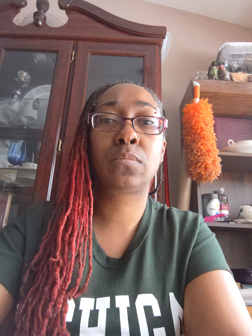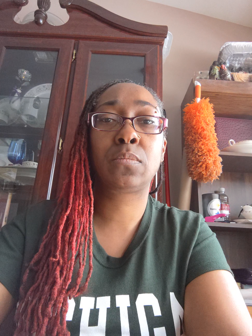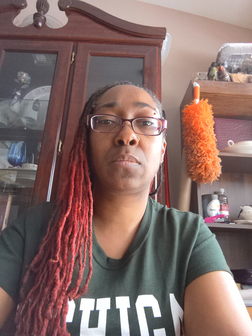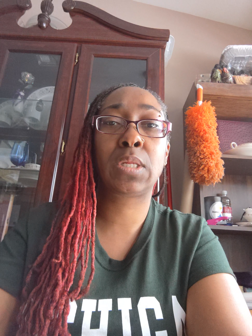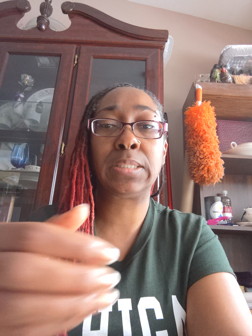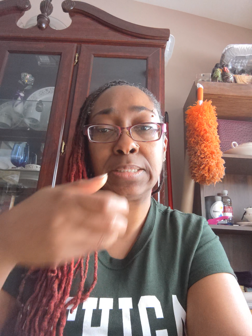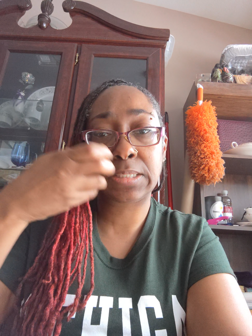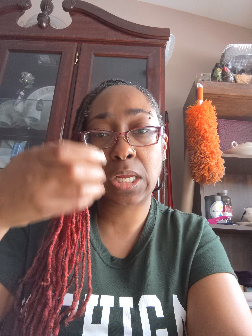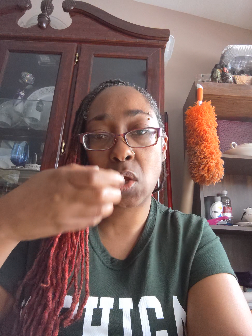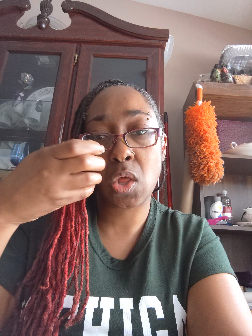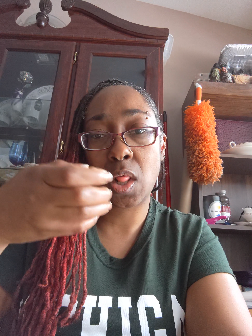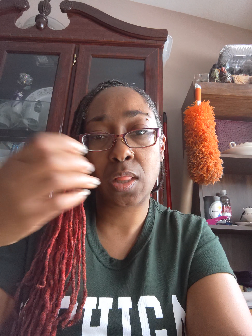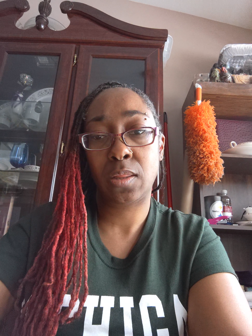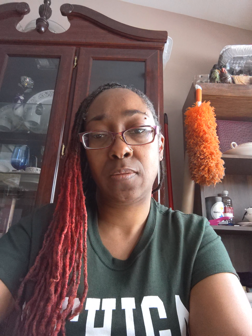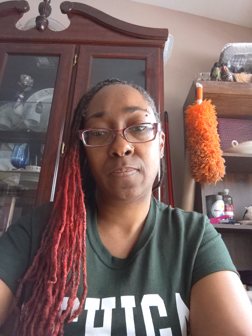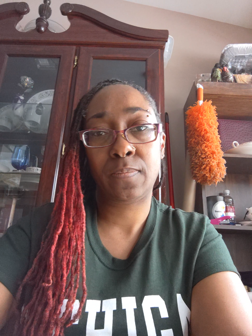cereal